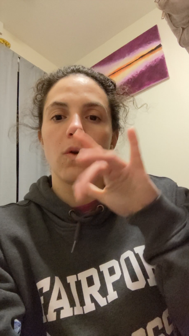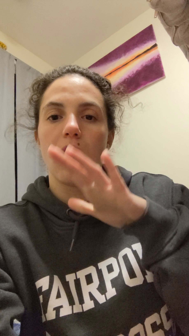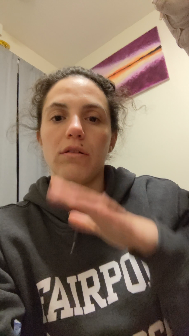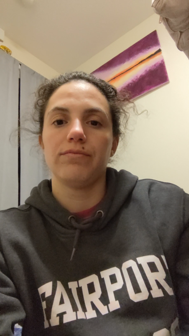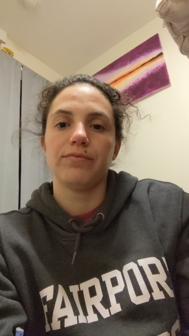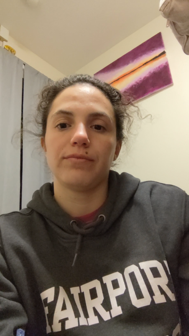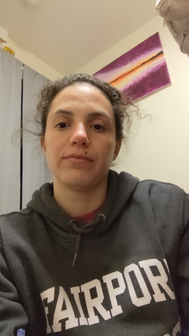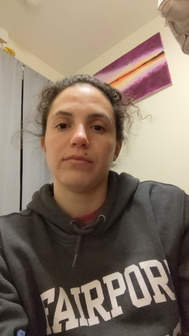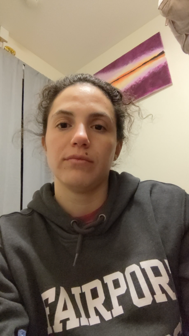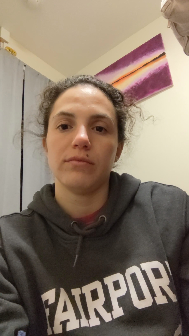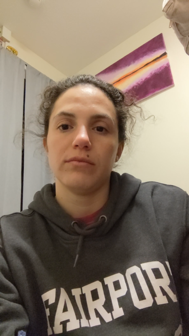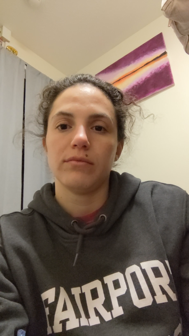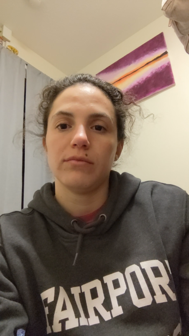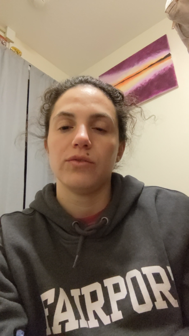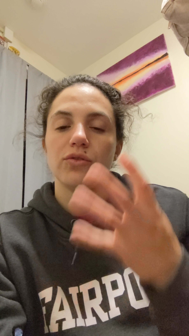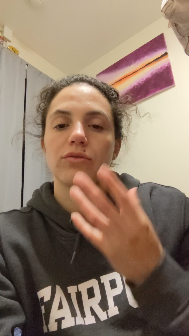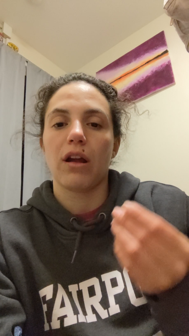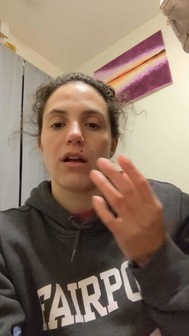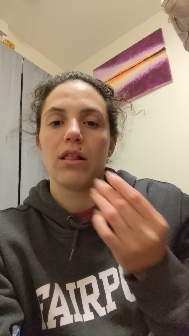gentle